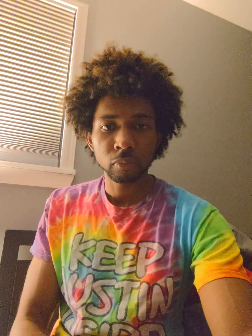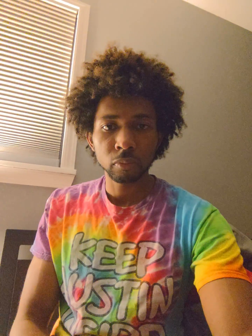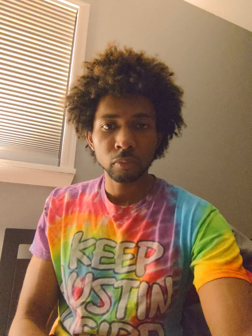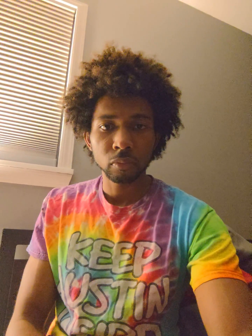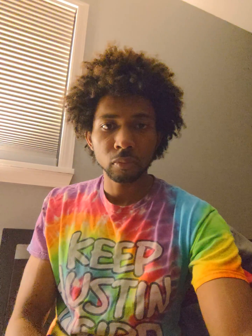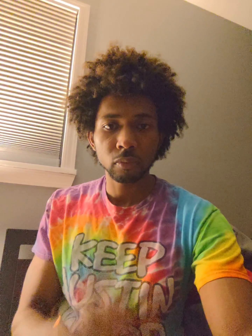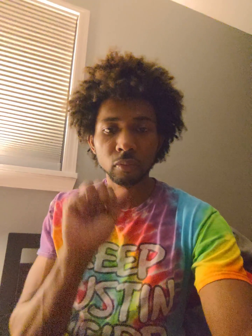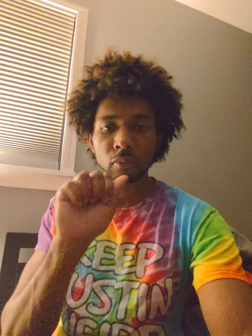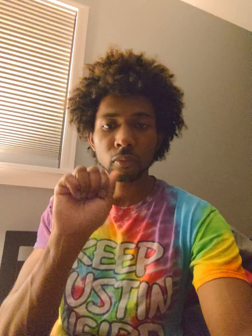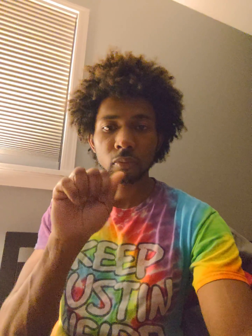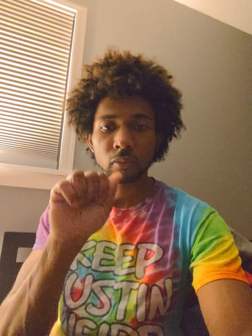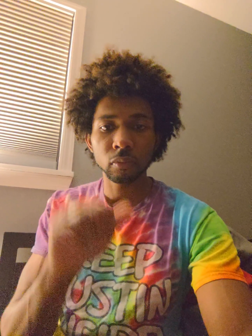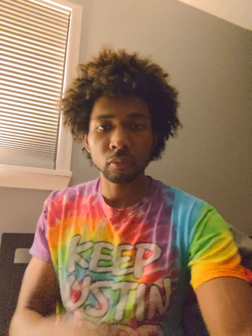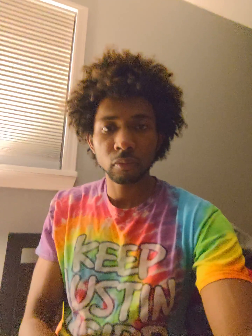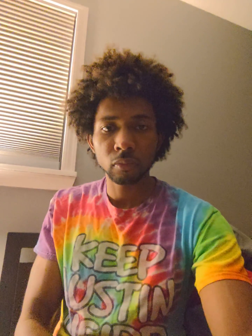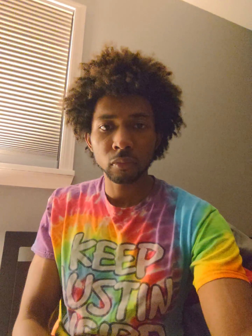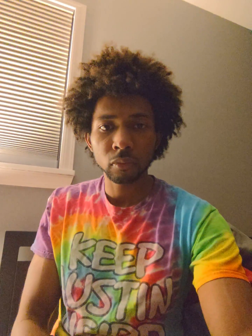knock